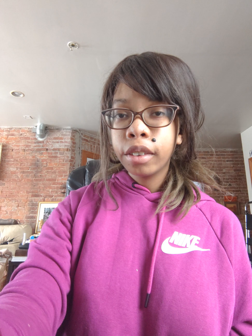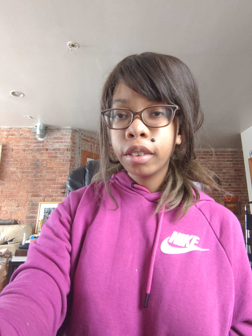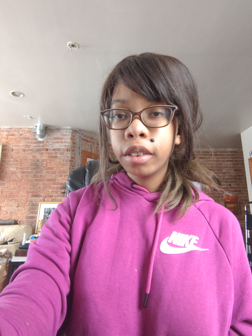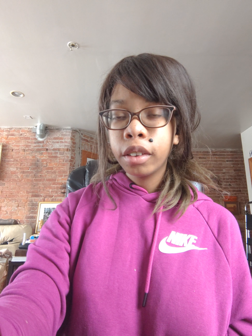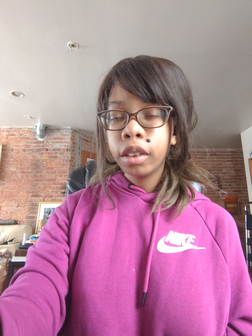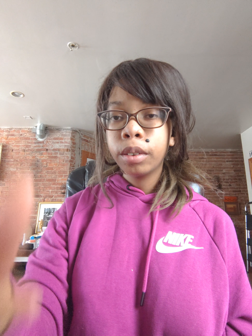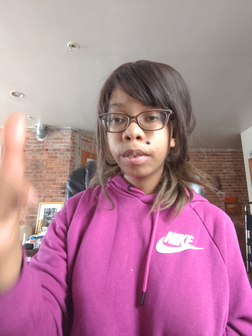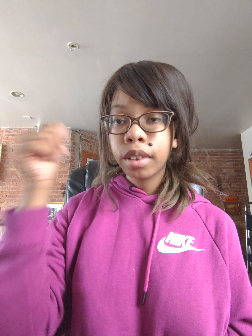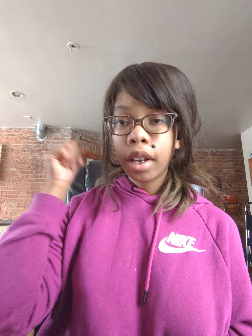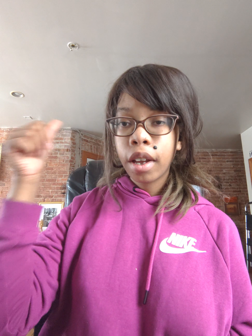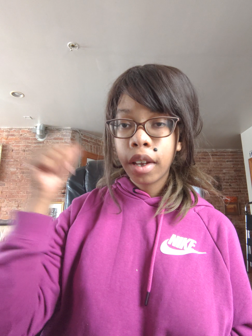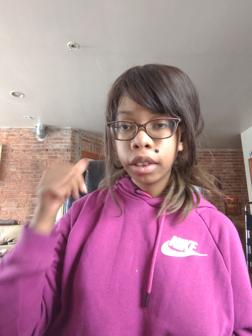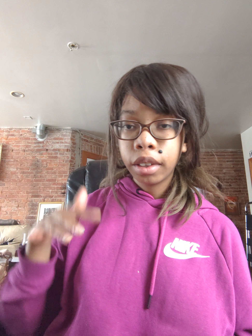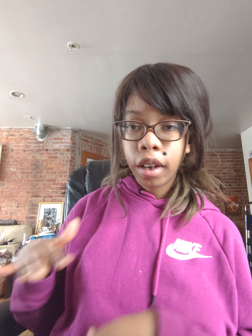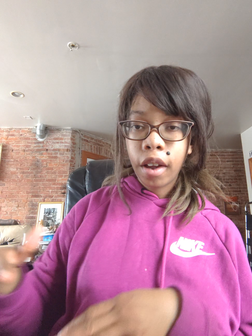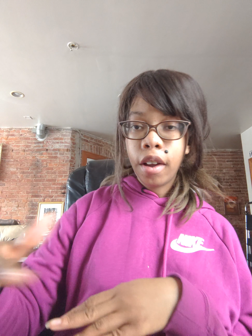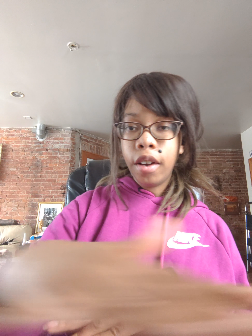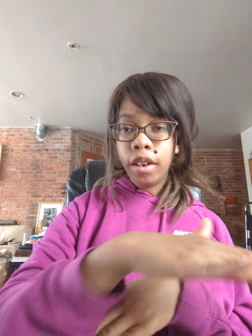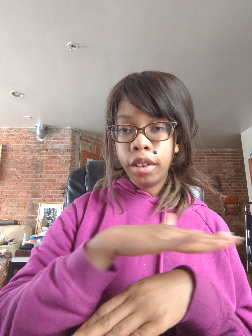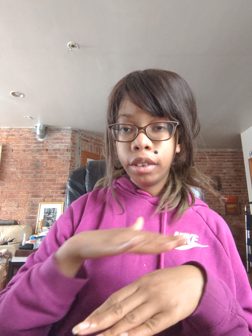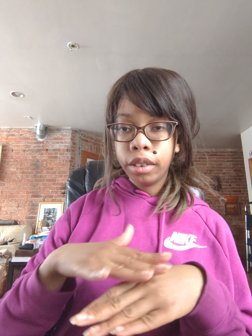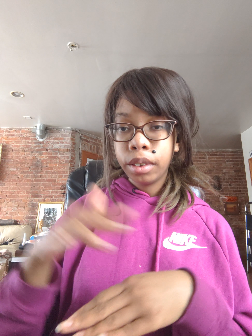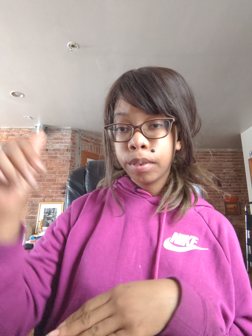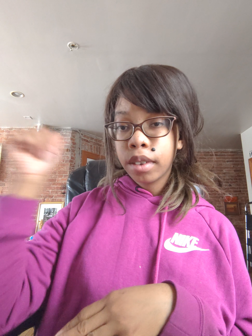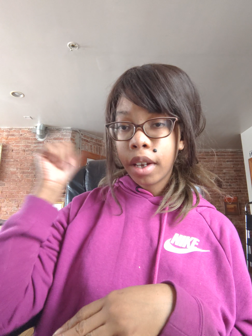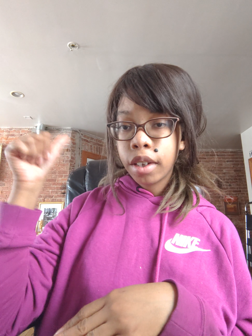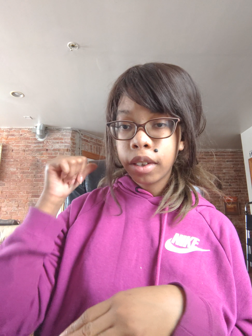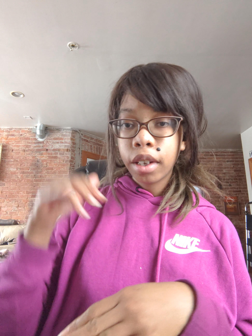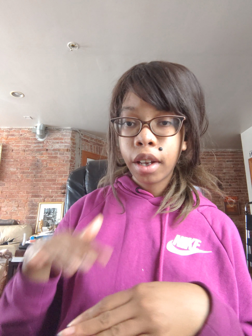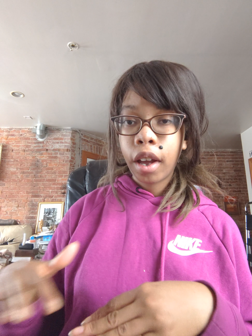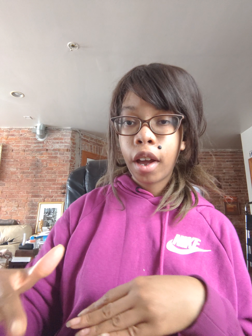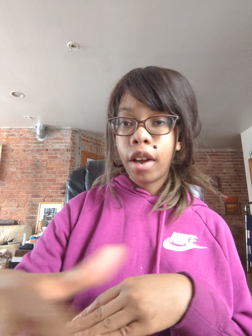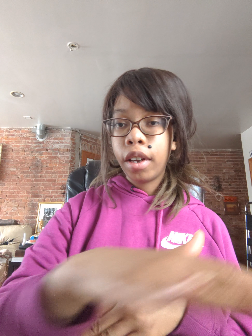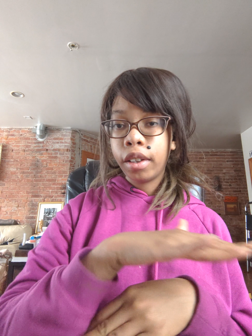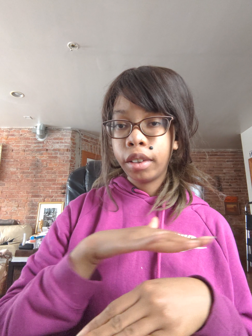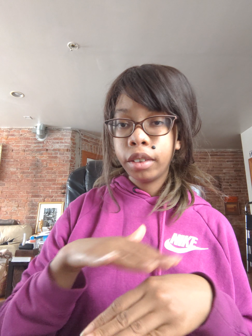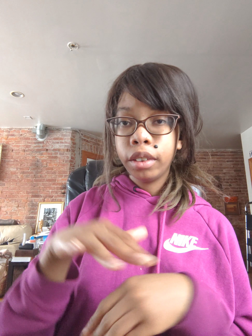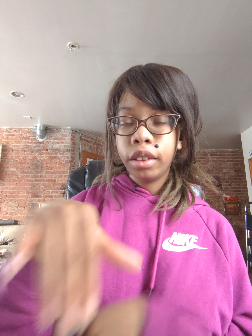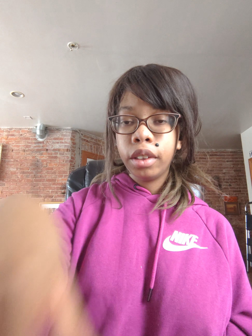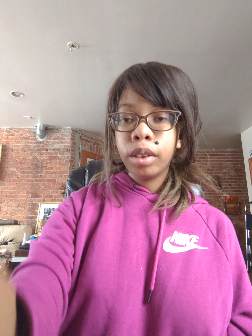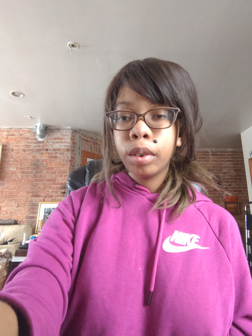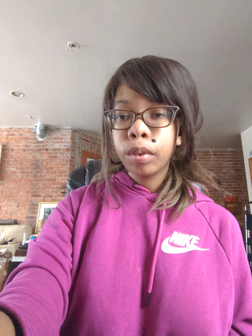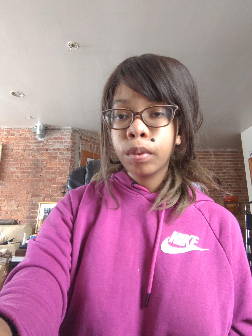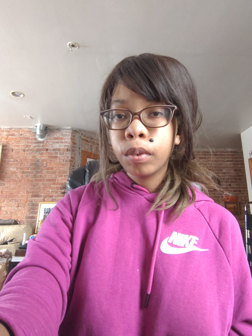backyard